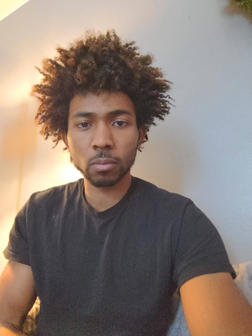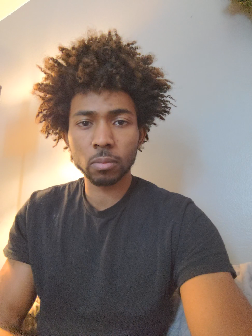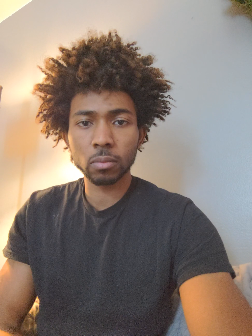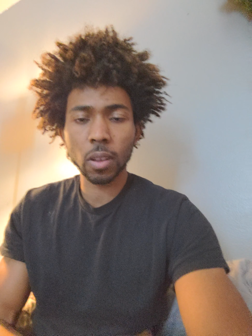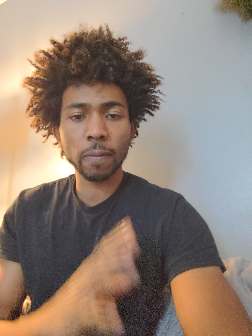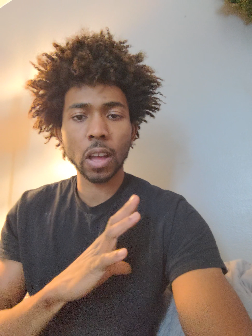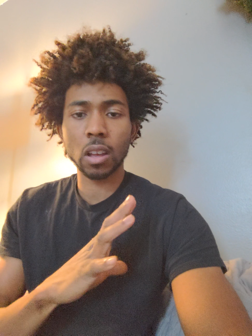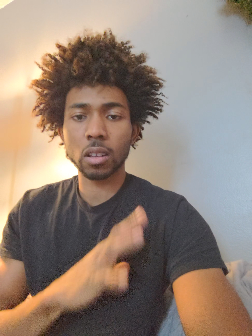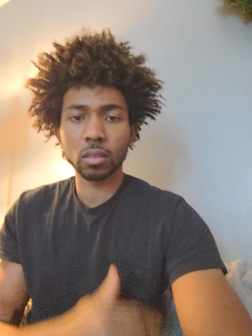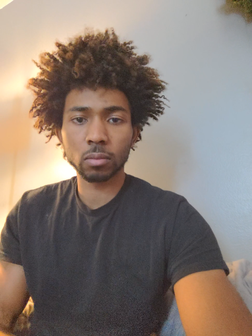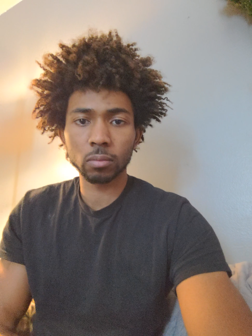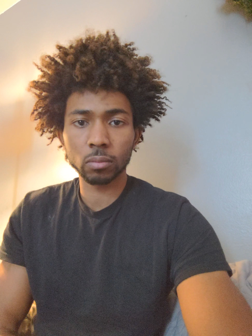fine